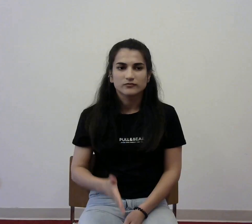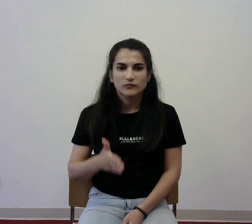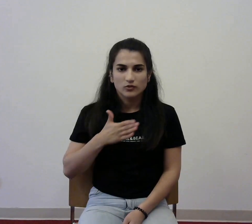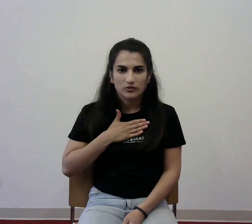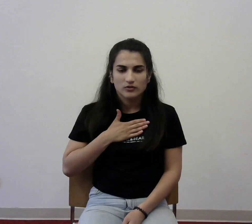mən